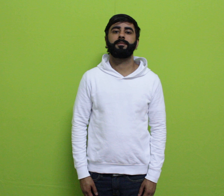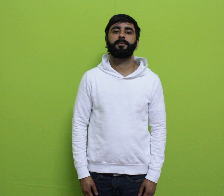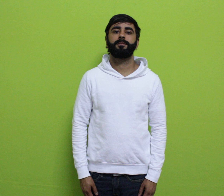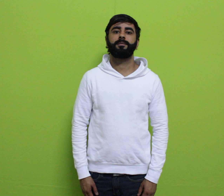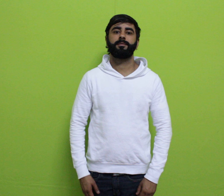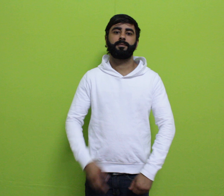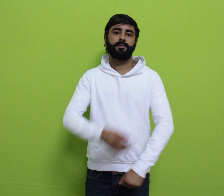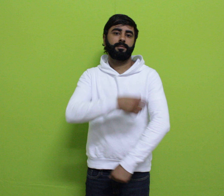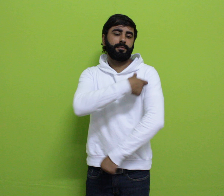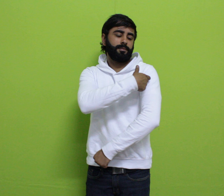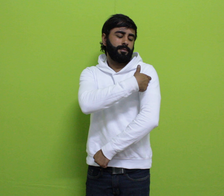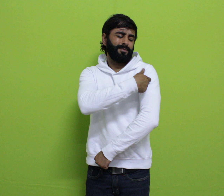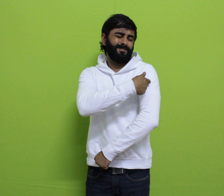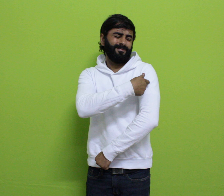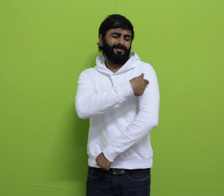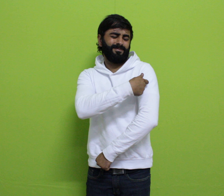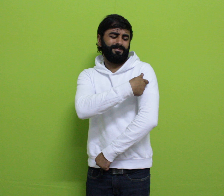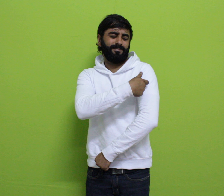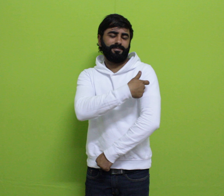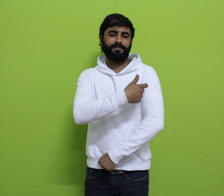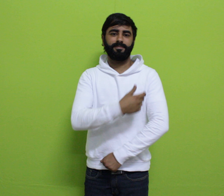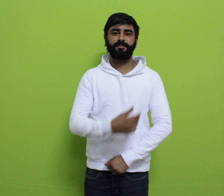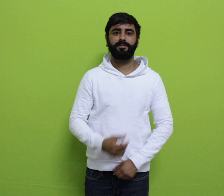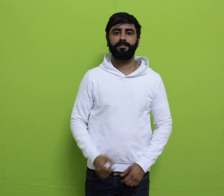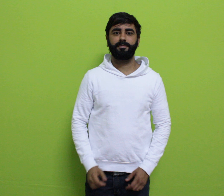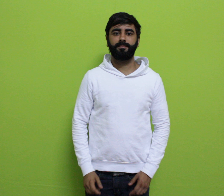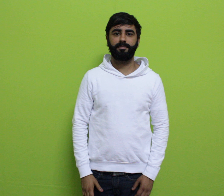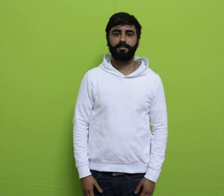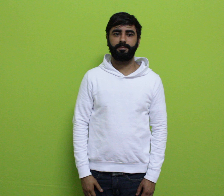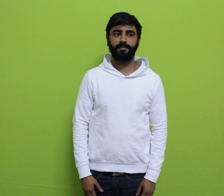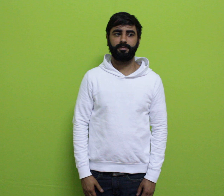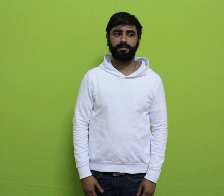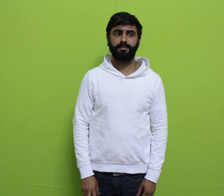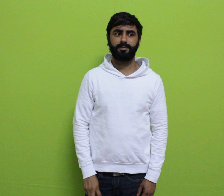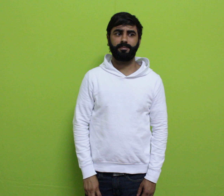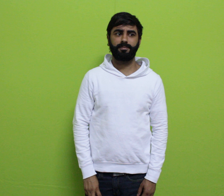vacina